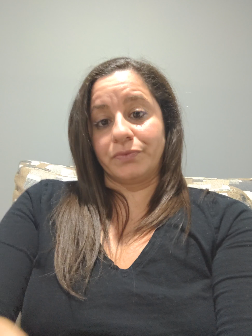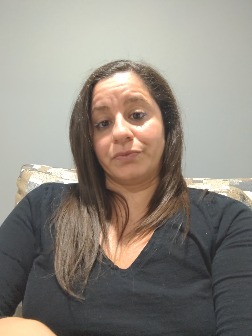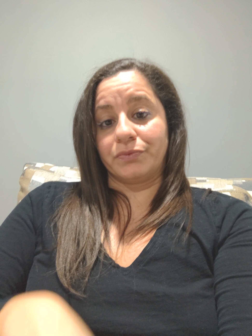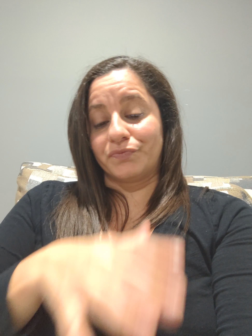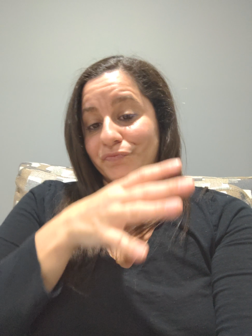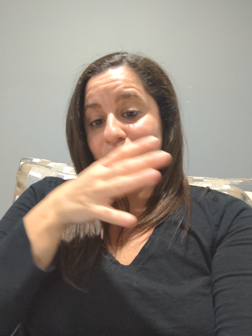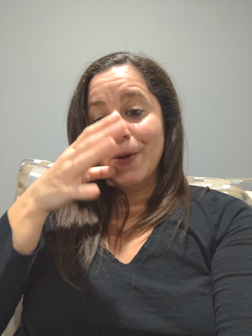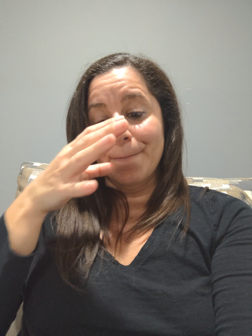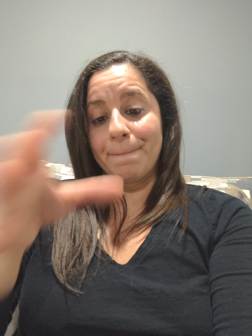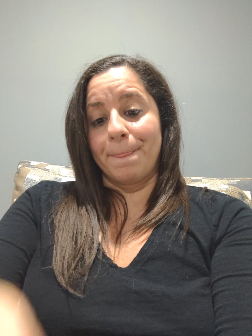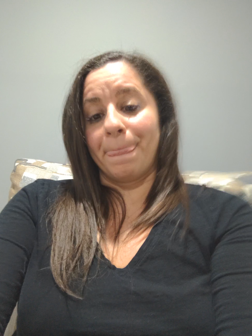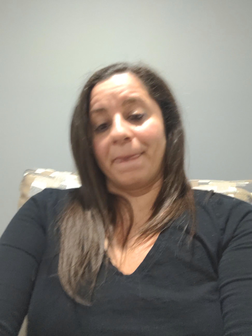farm